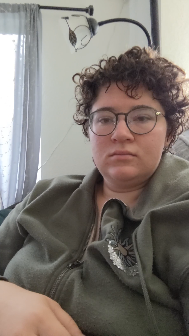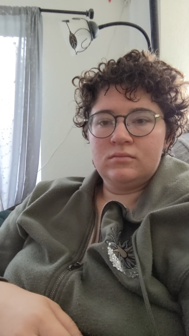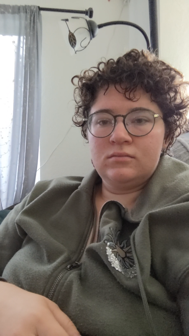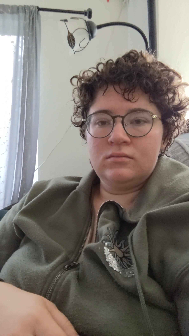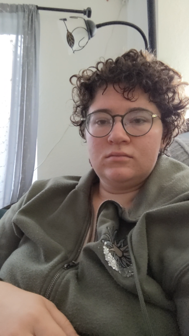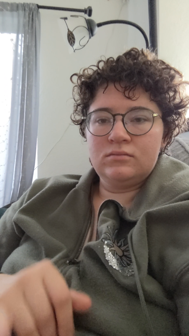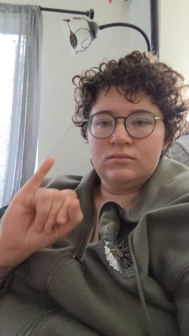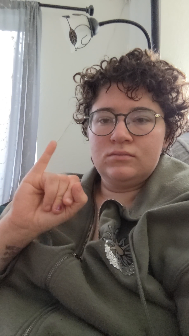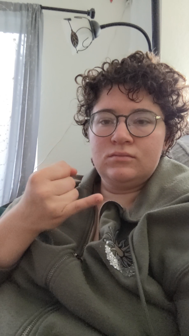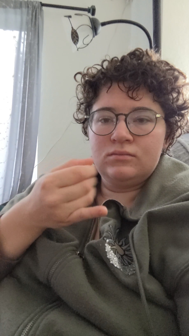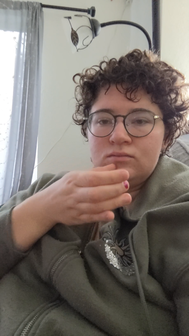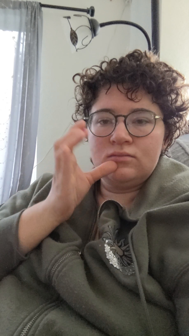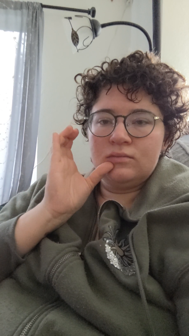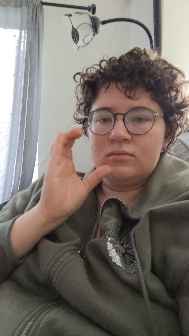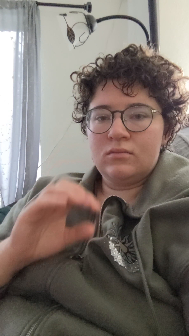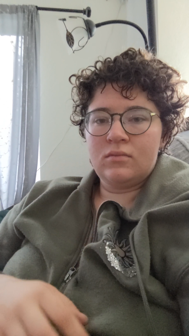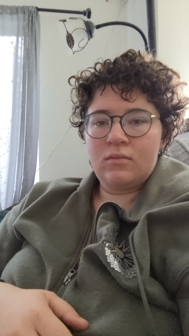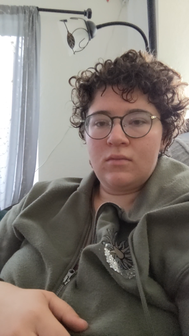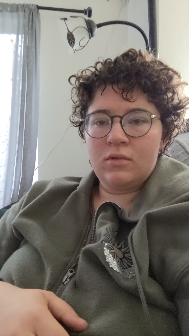juice